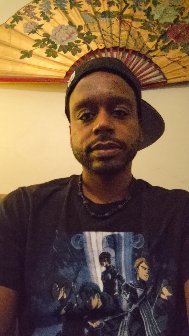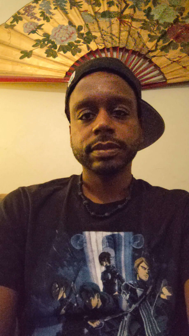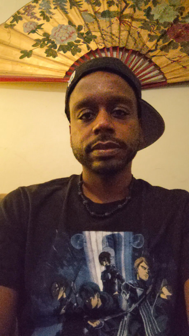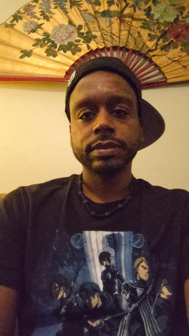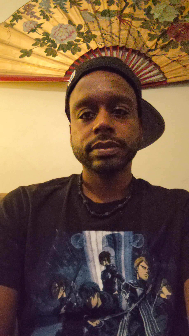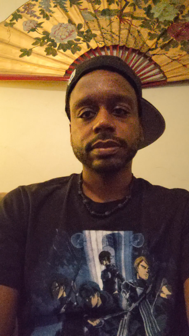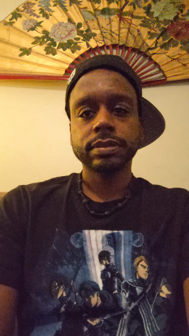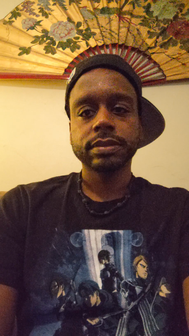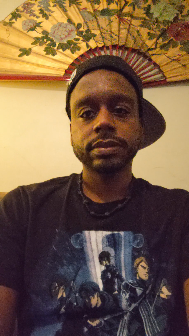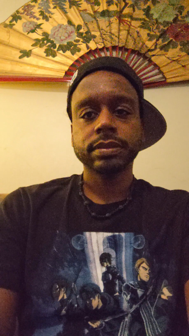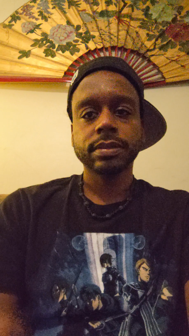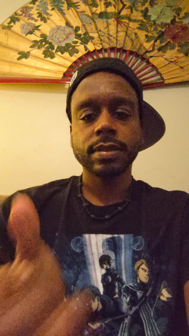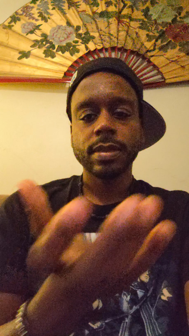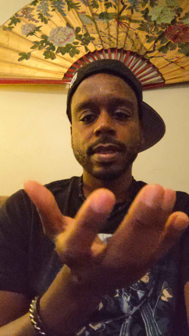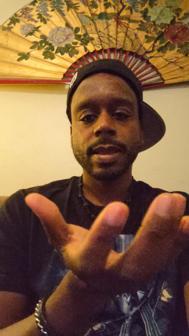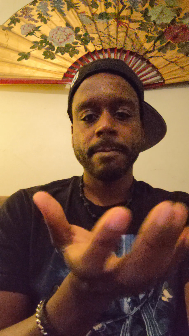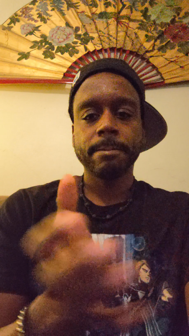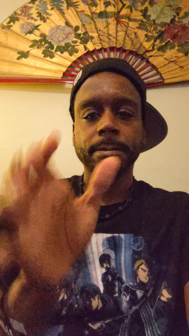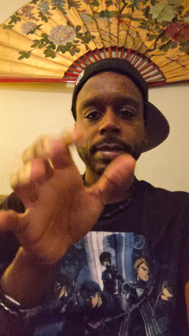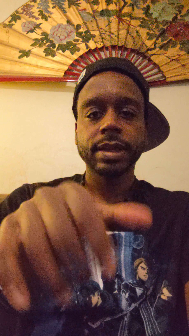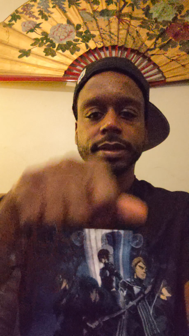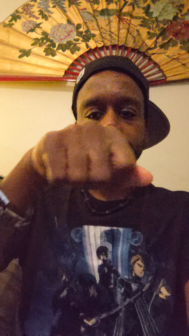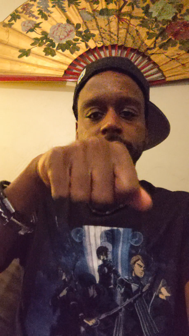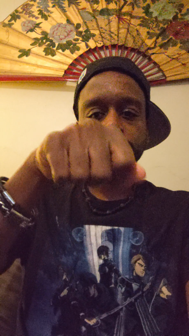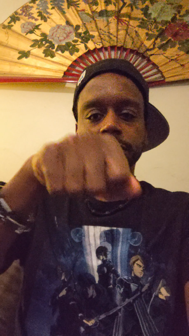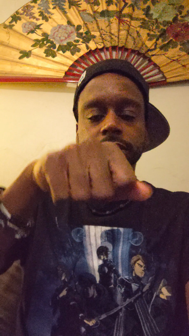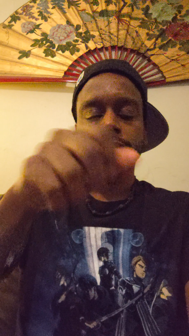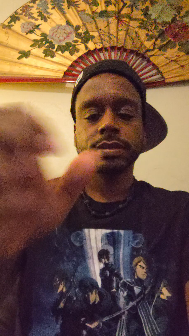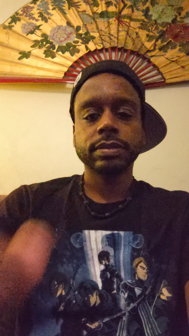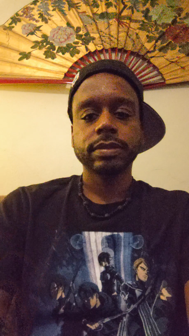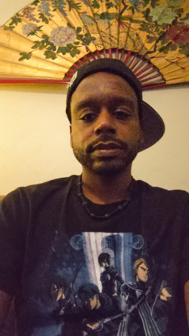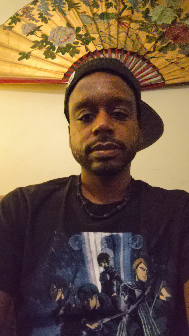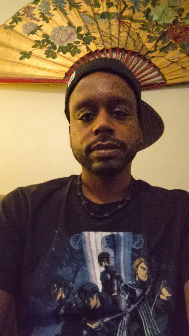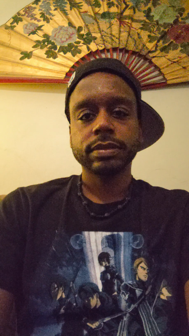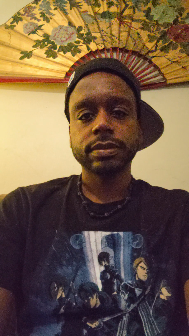bucket